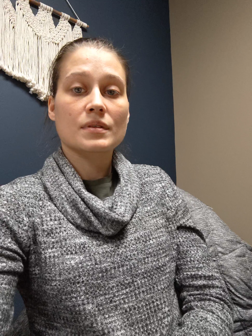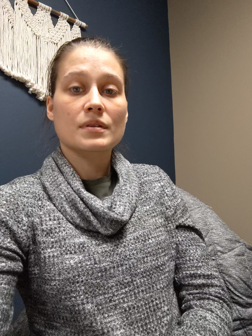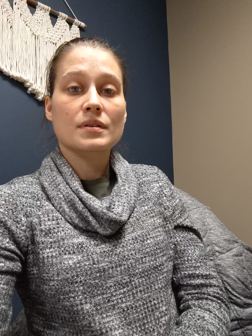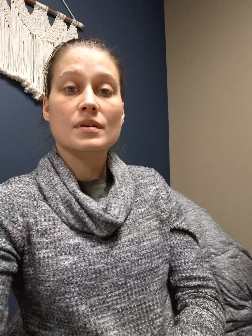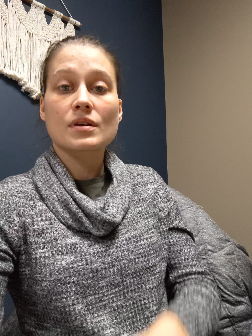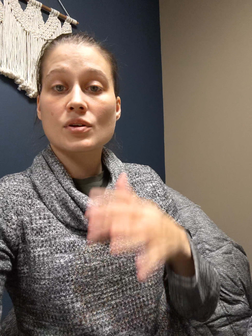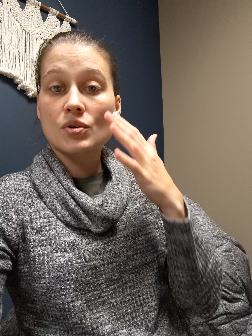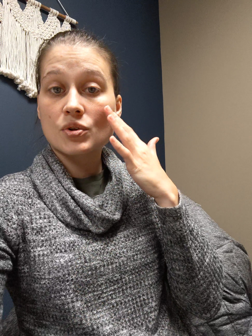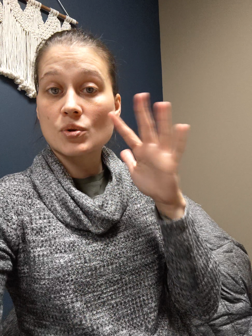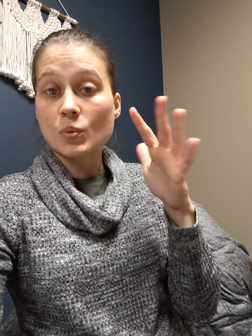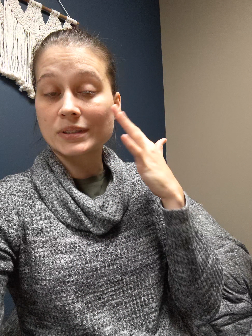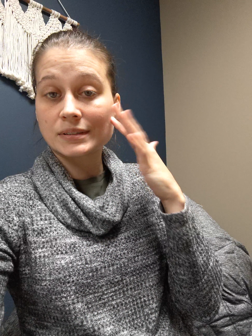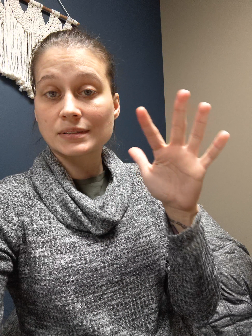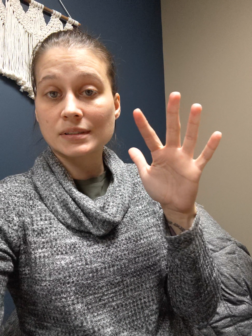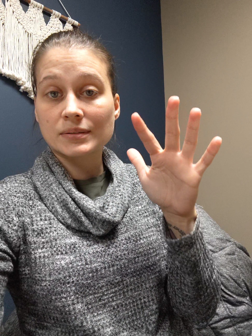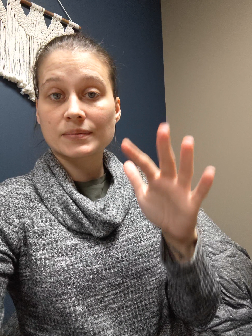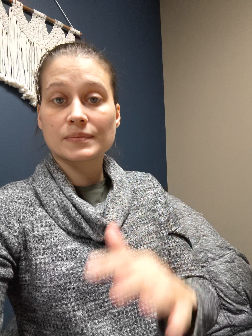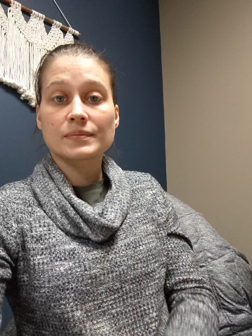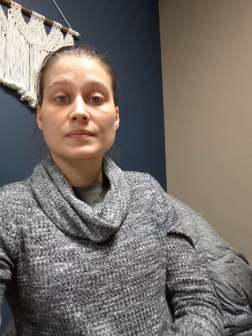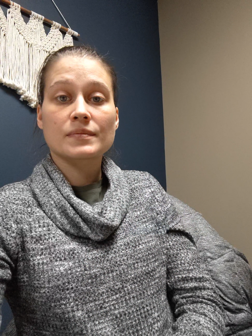noisy